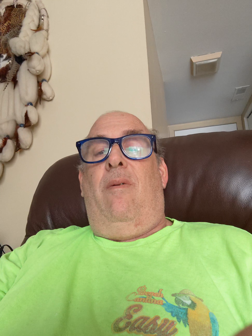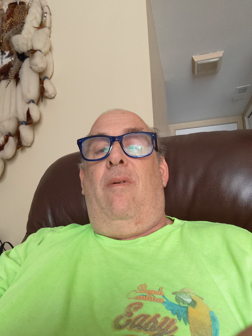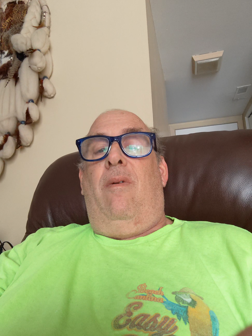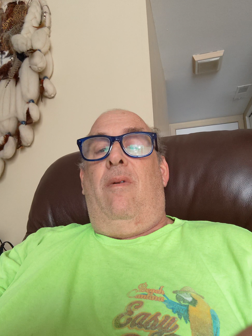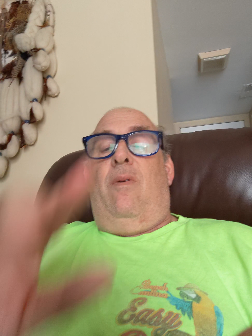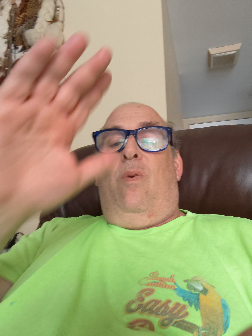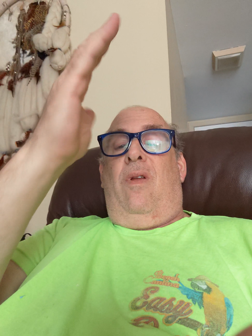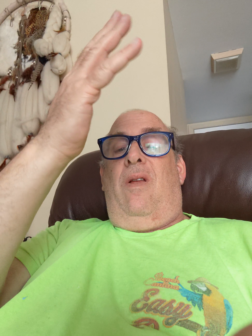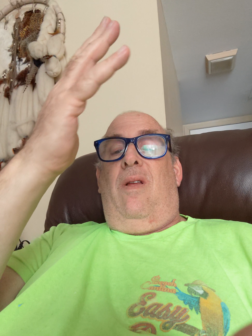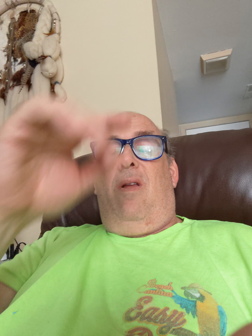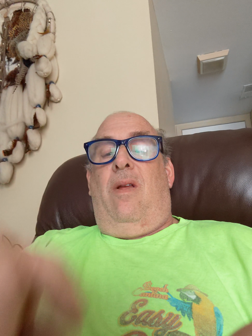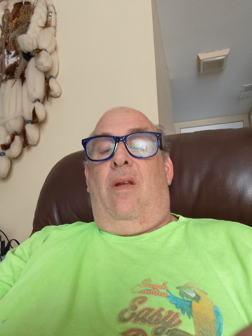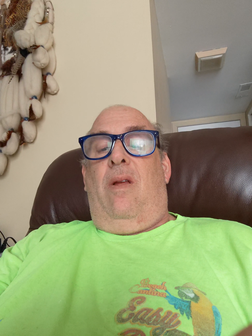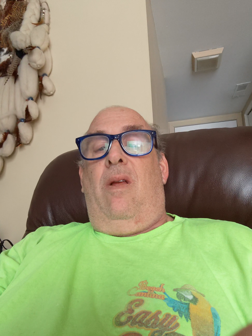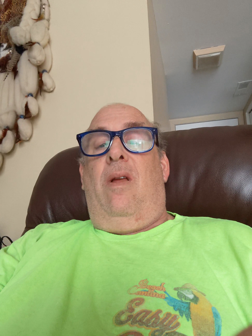tree